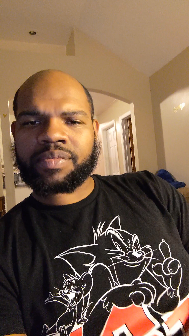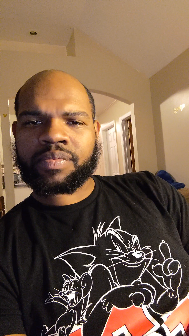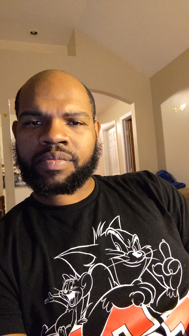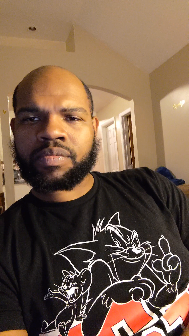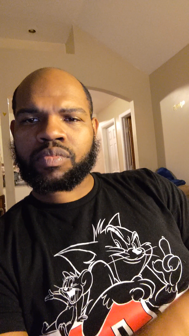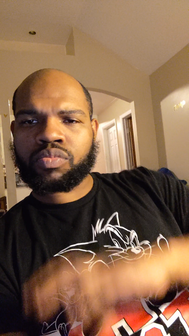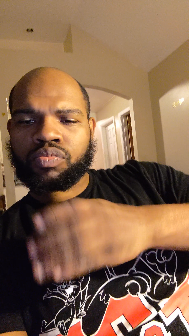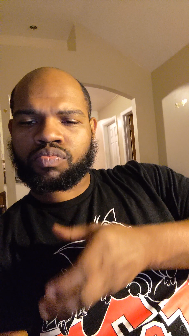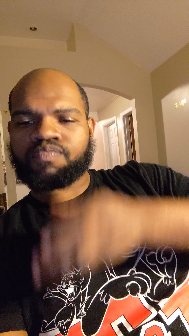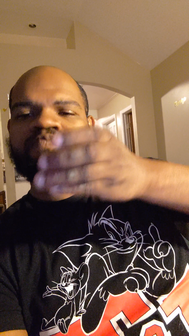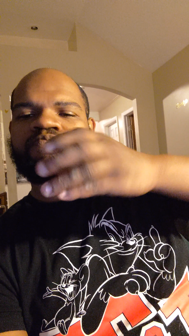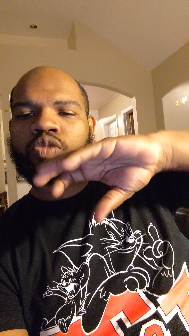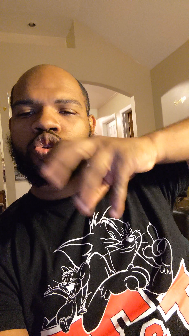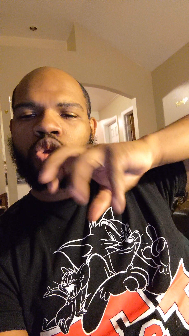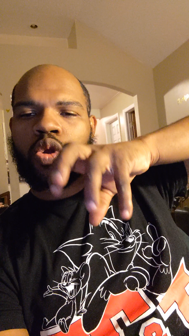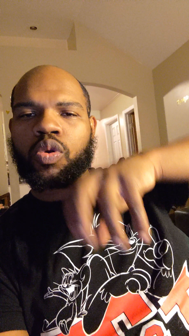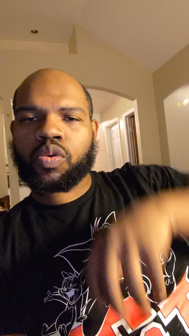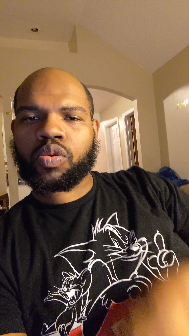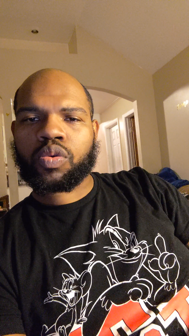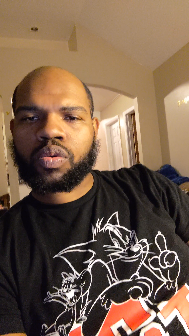jar